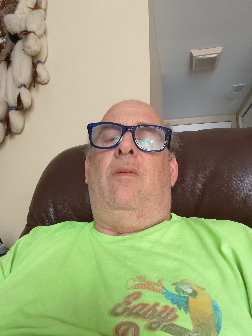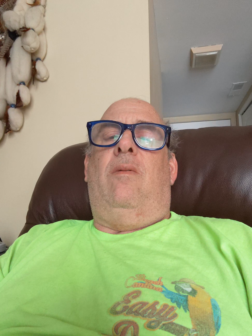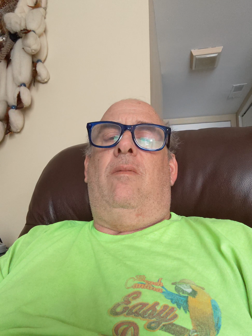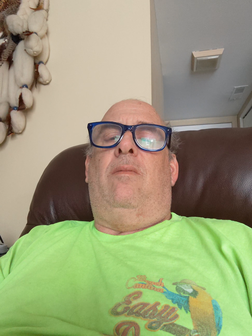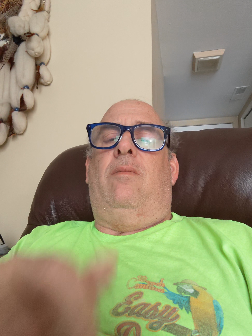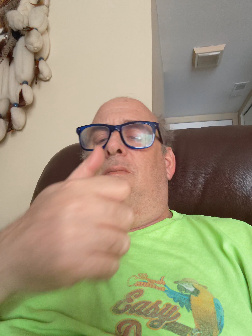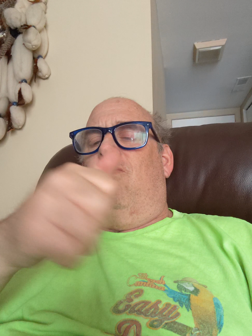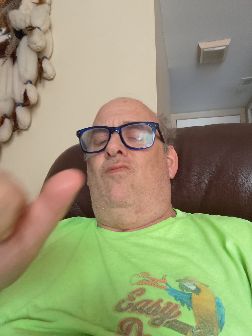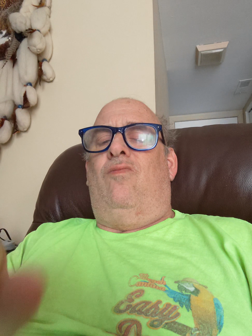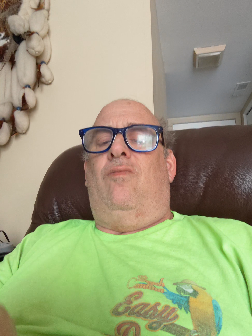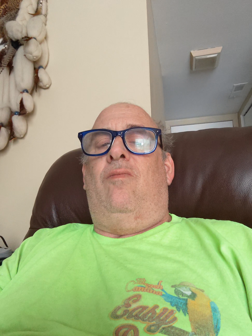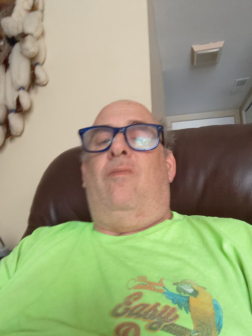any